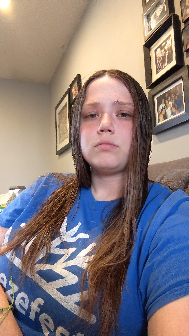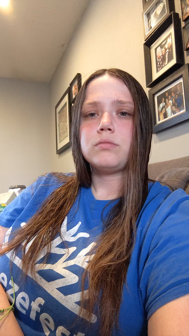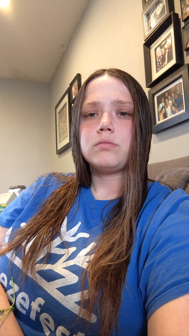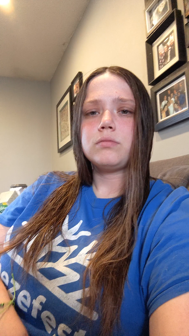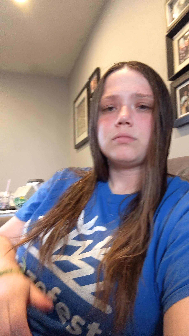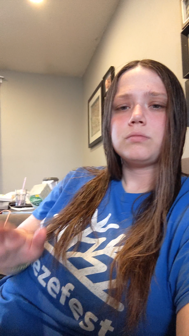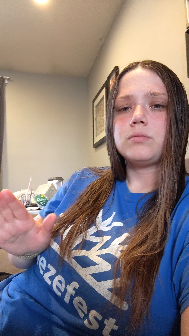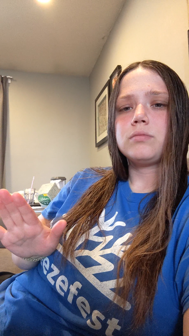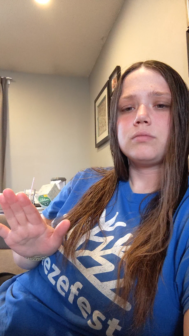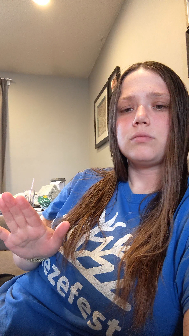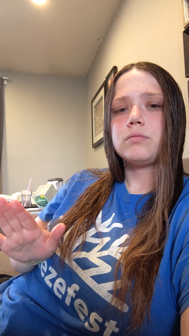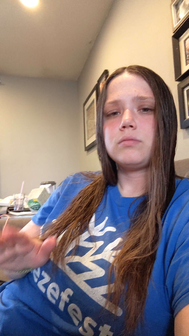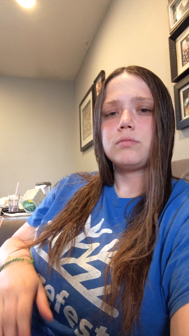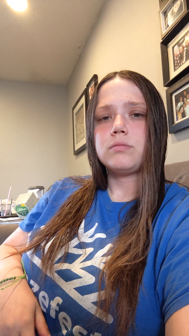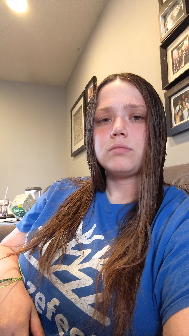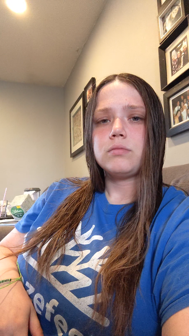penguin